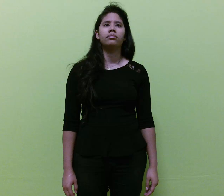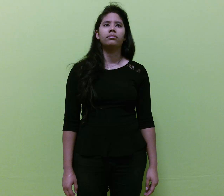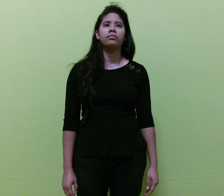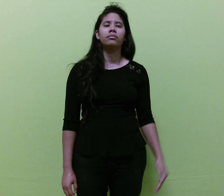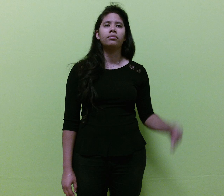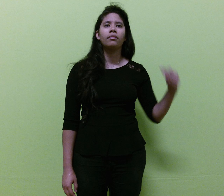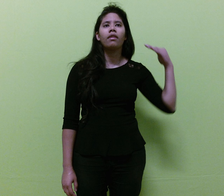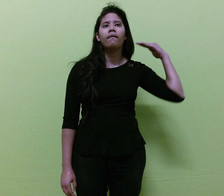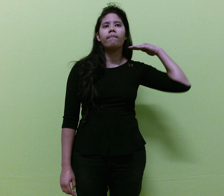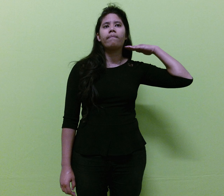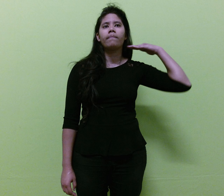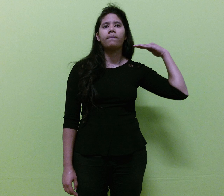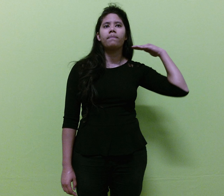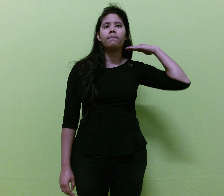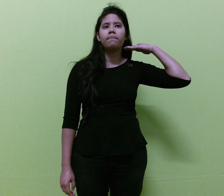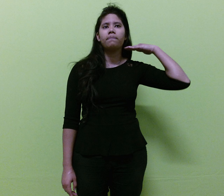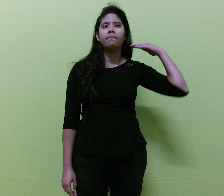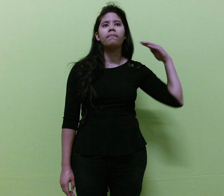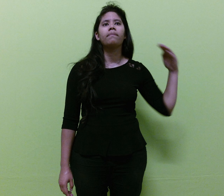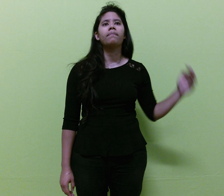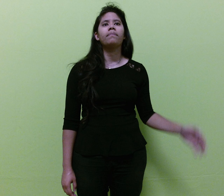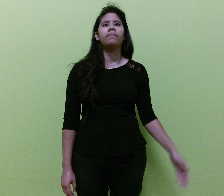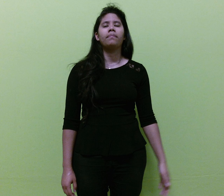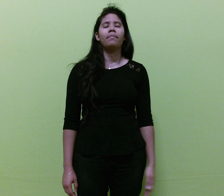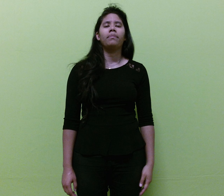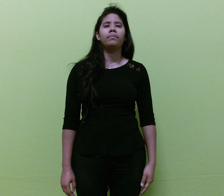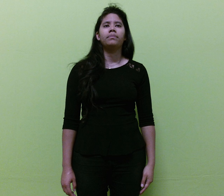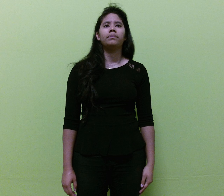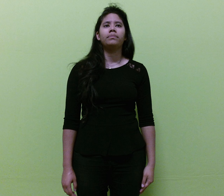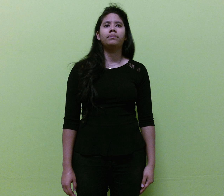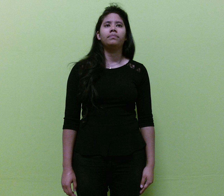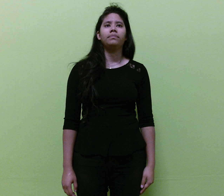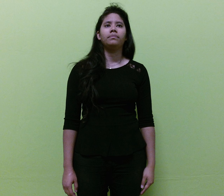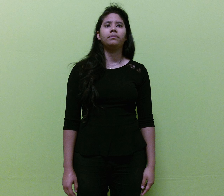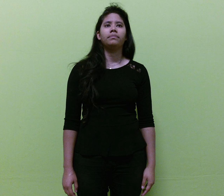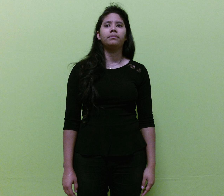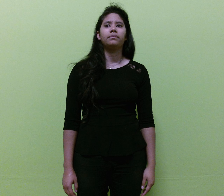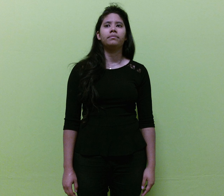banco